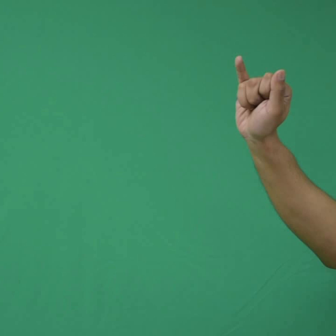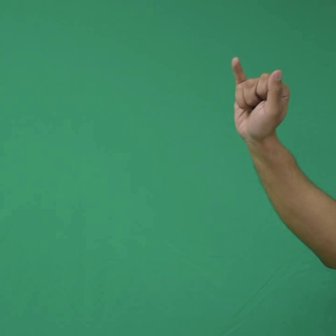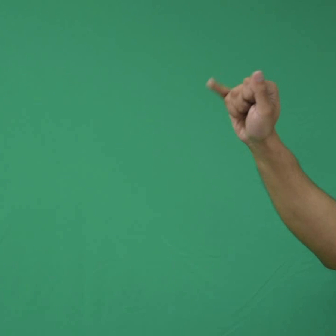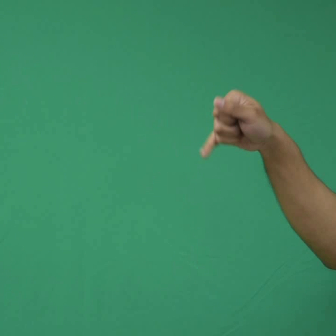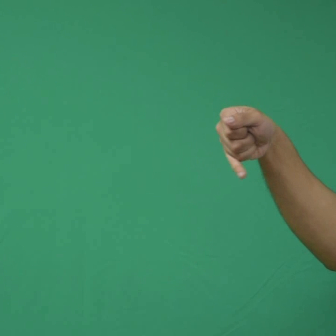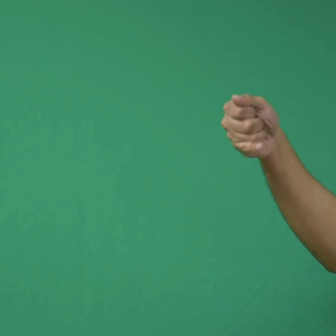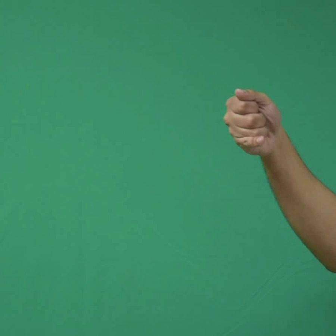J